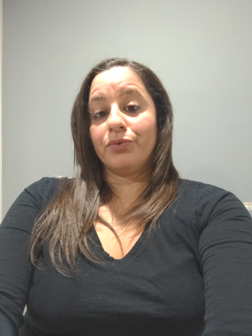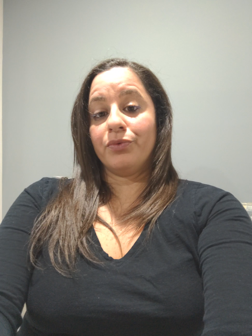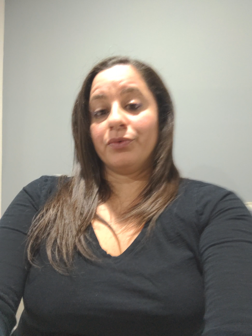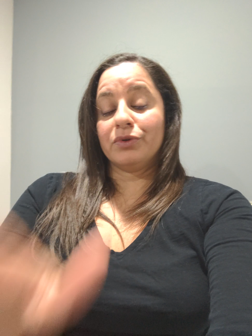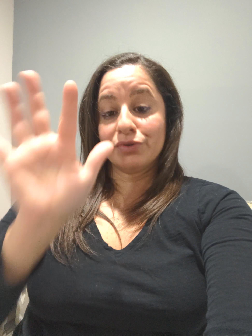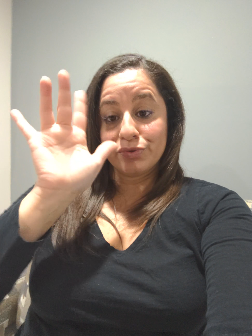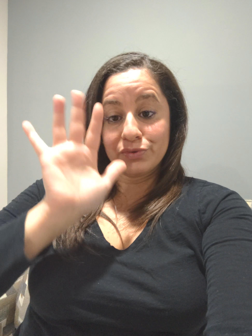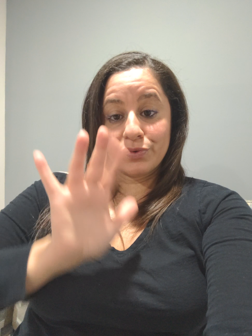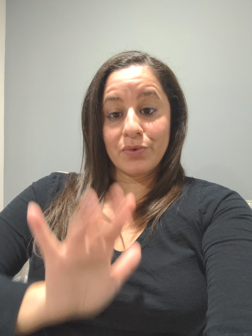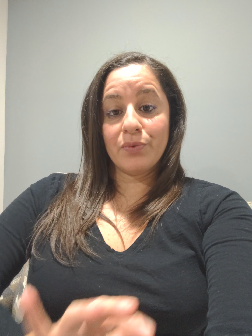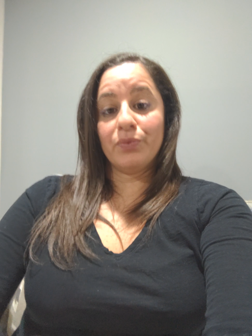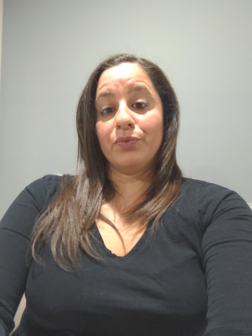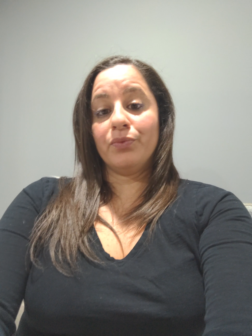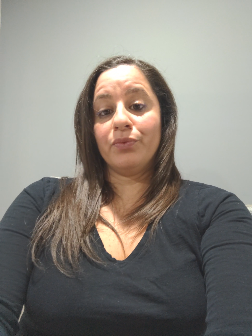snow